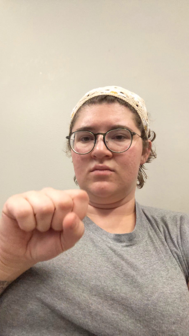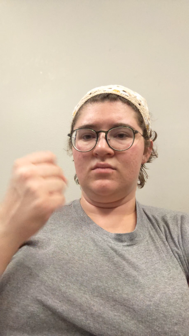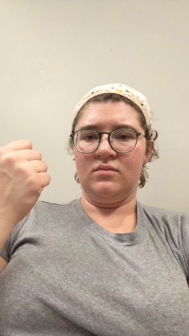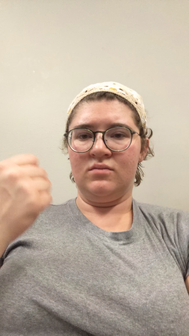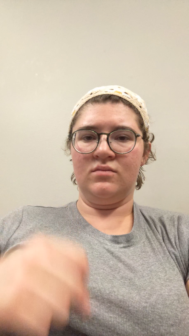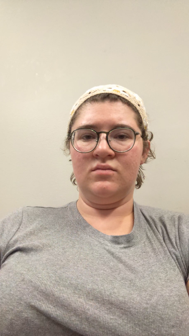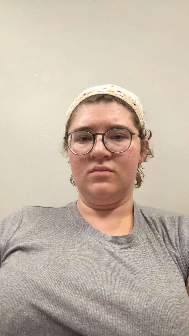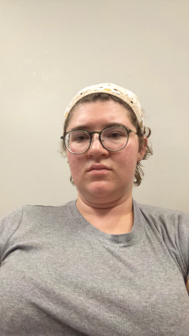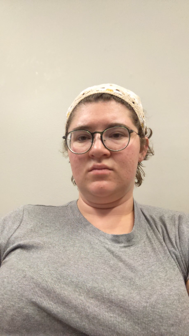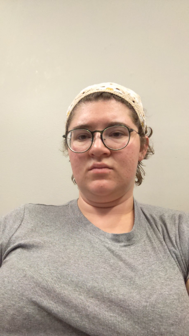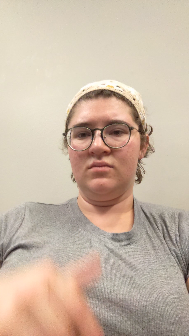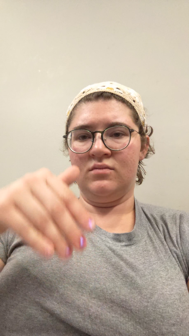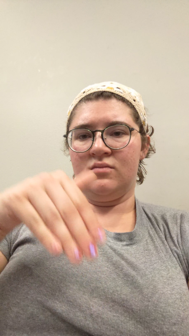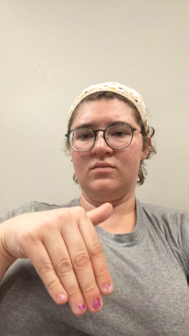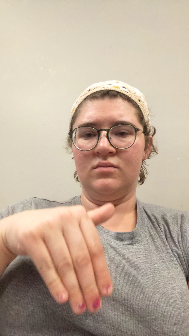night night